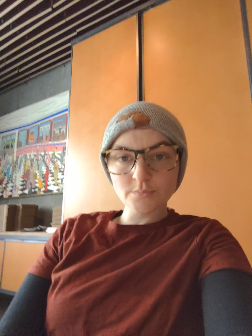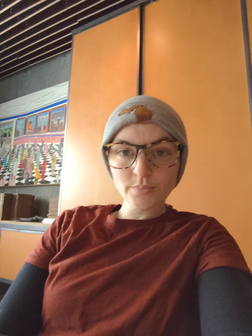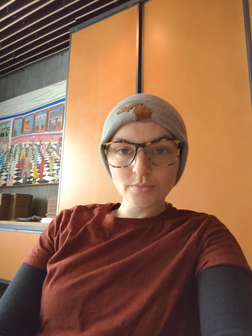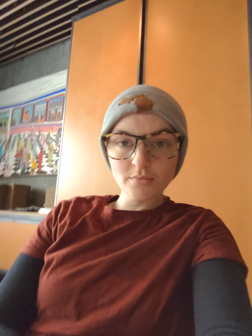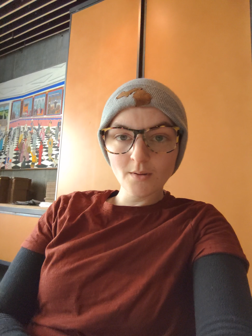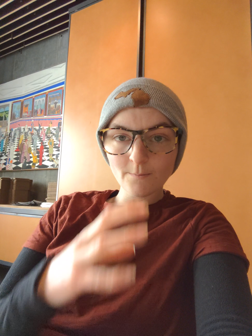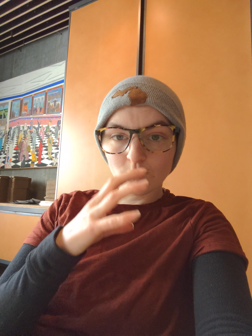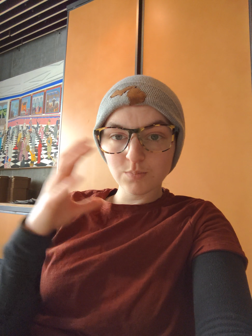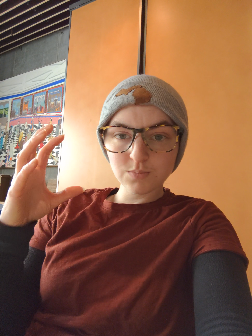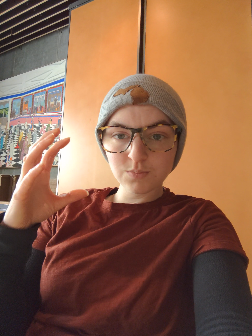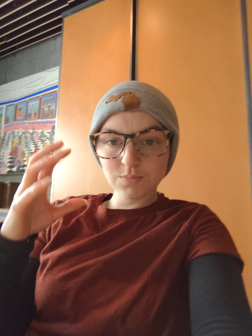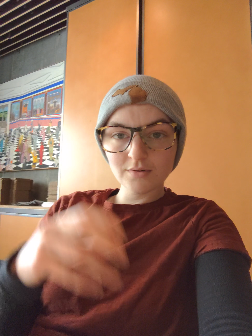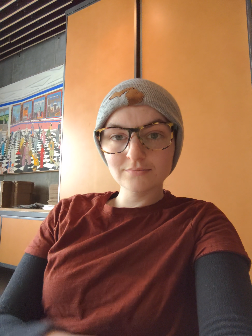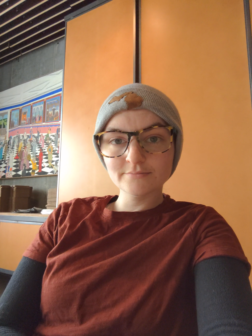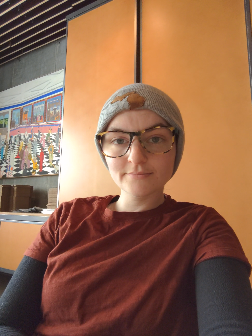balloon